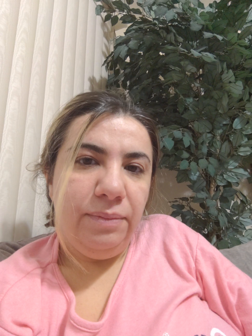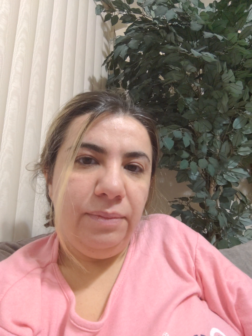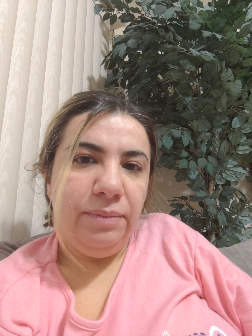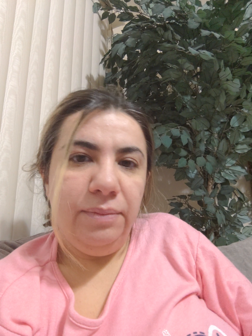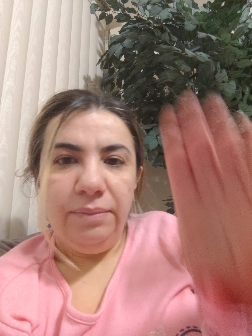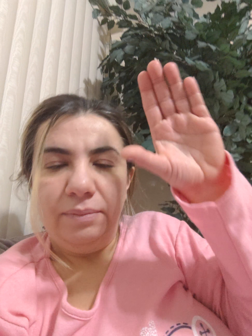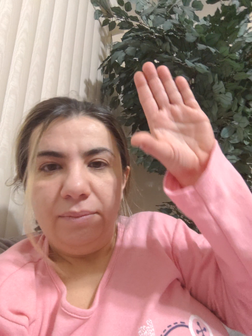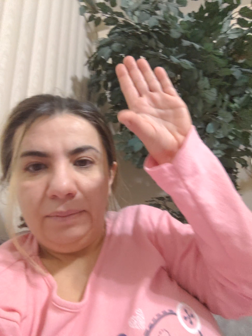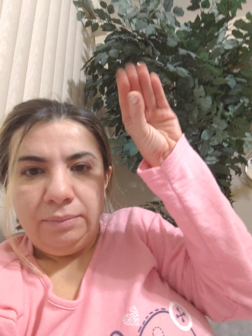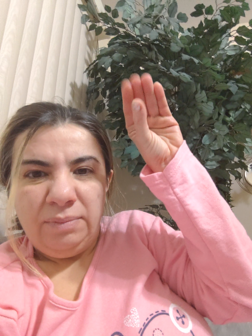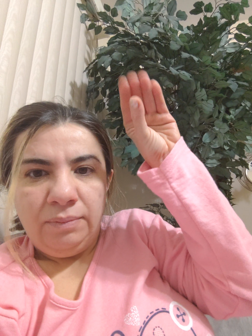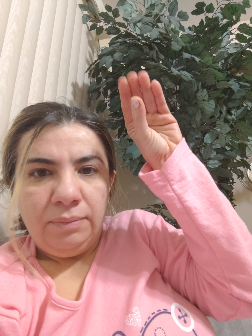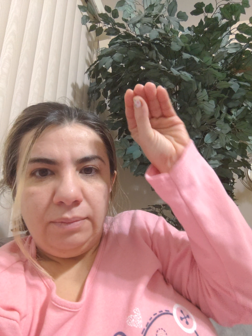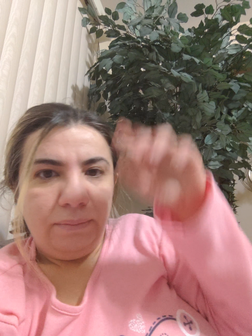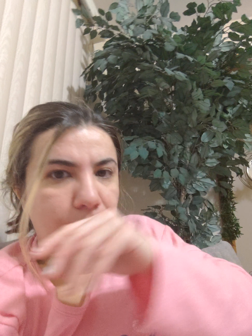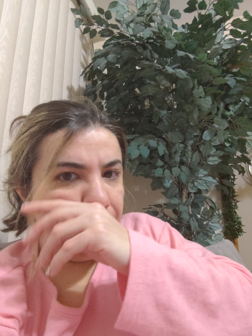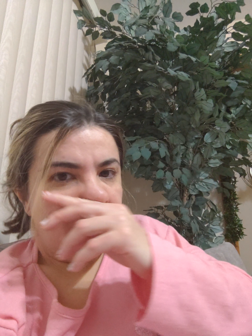goose